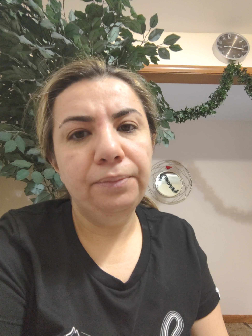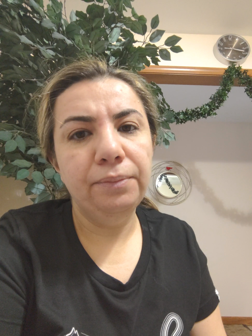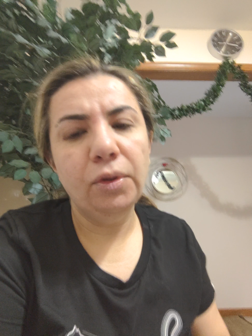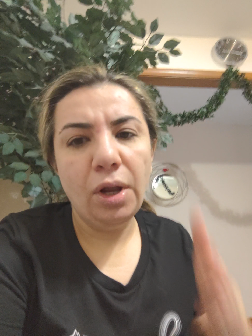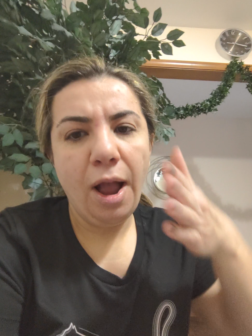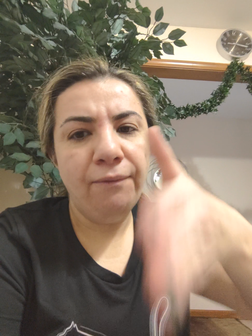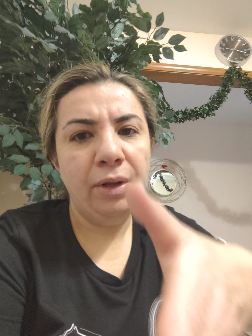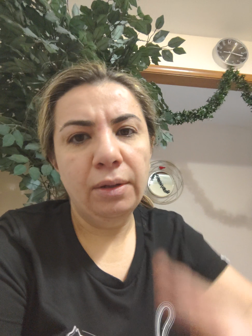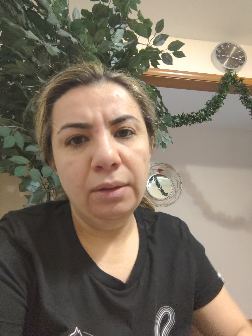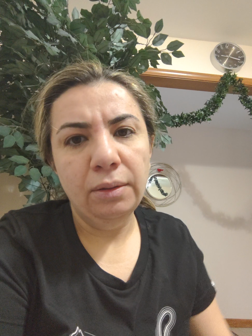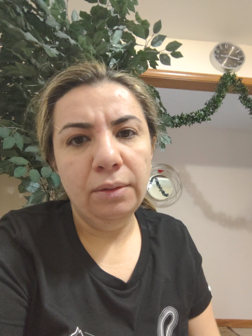after